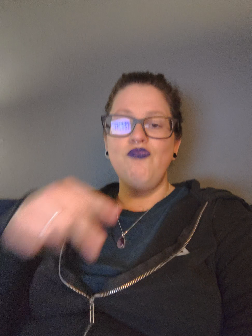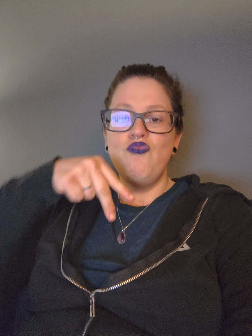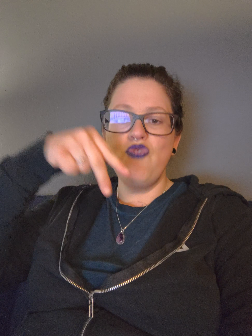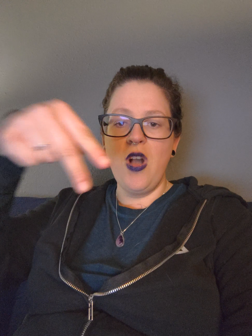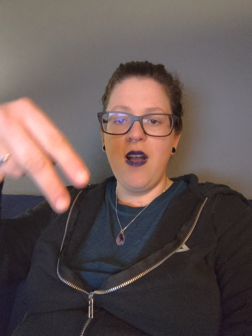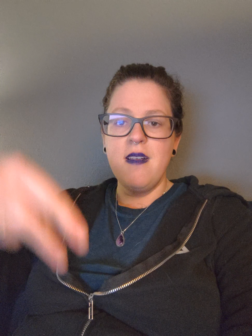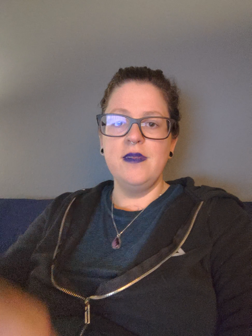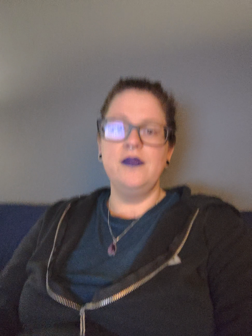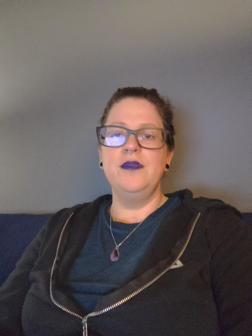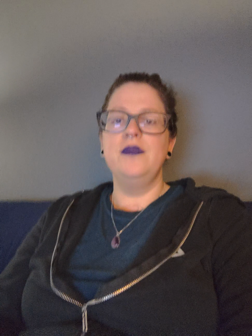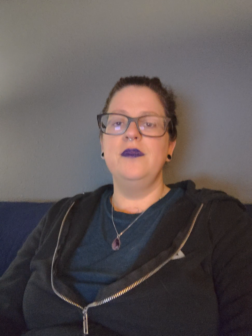ride